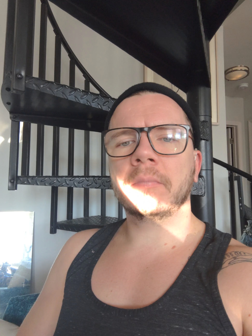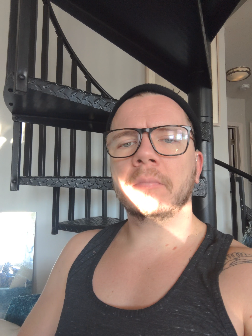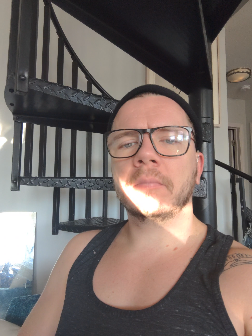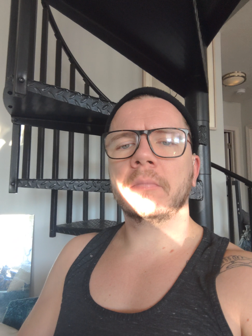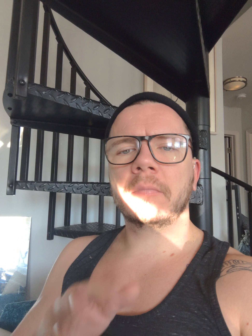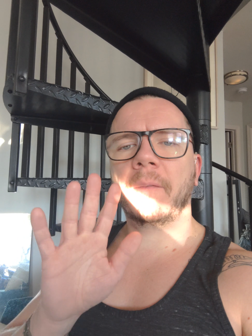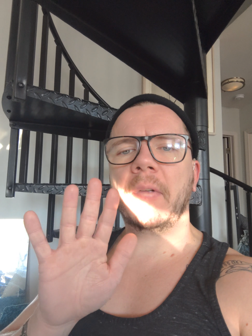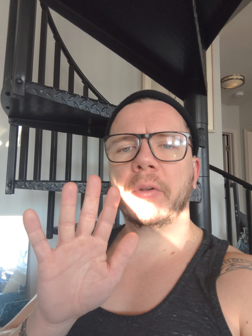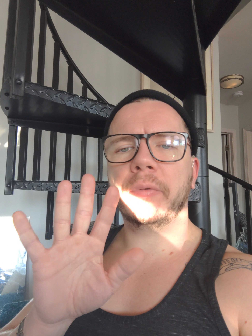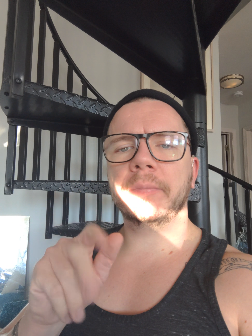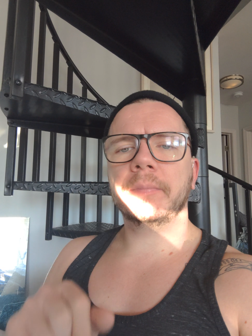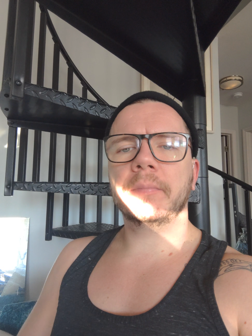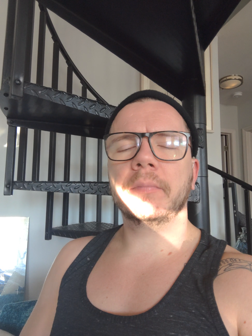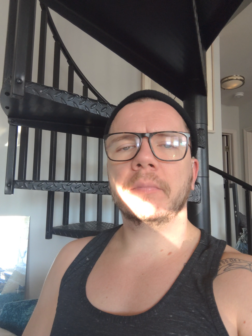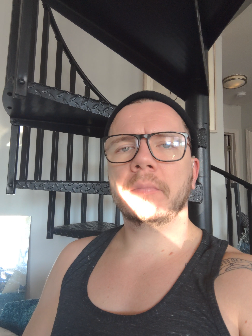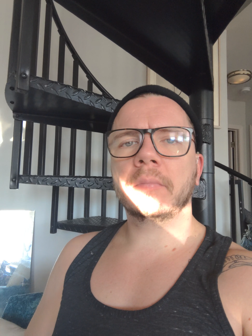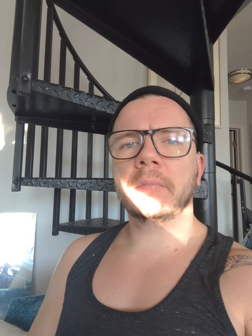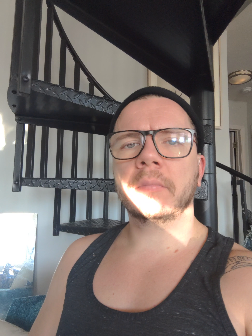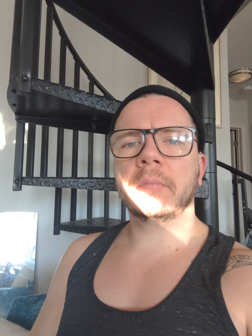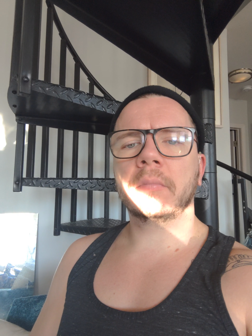finger